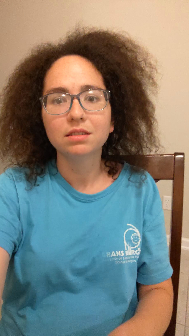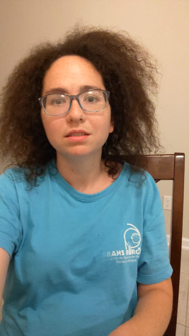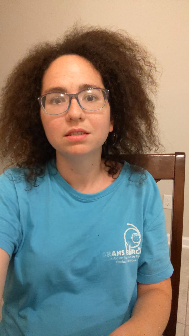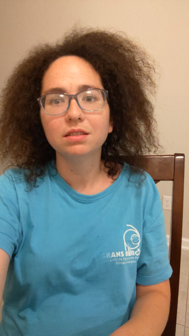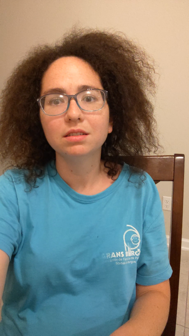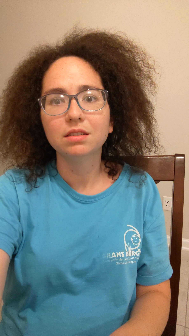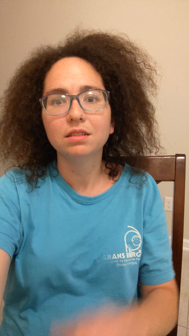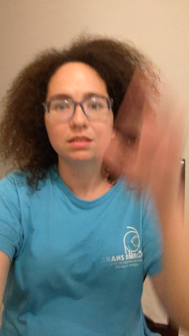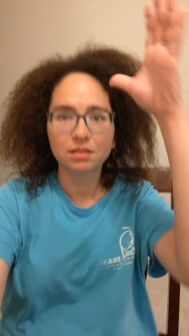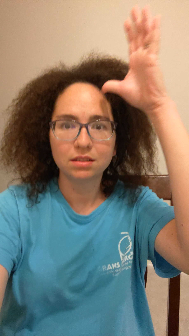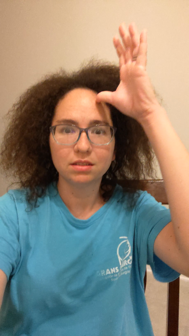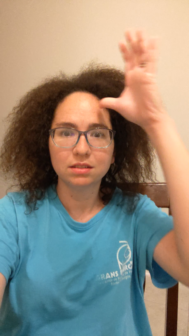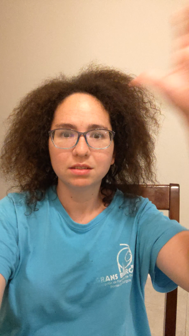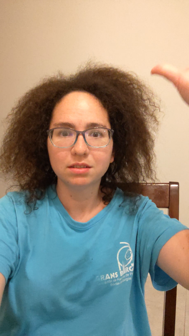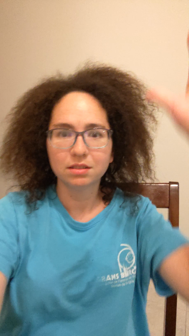deer